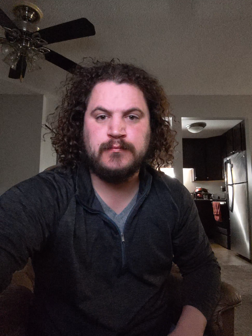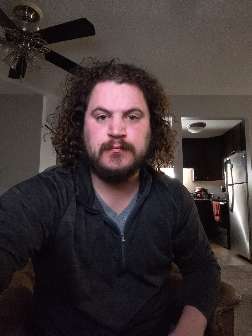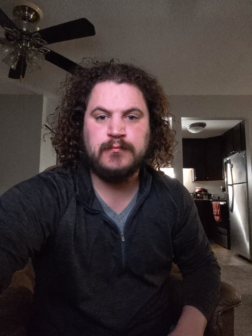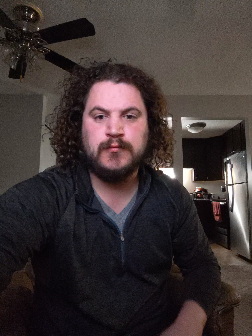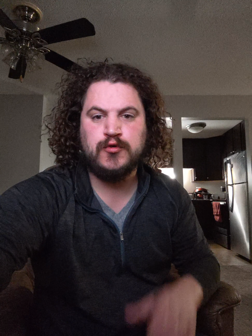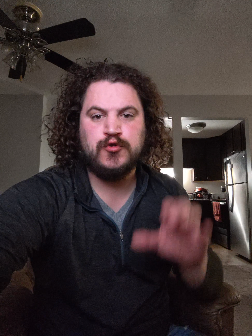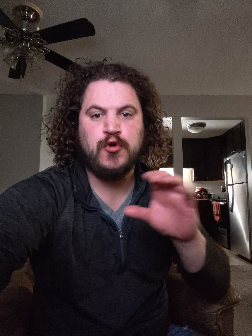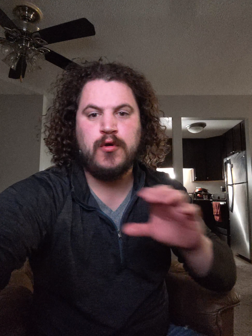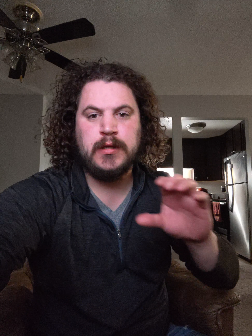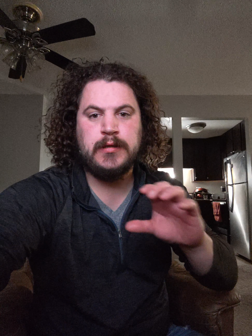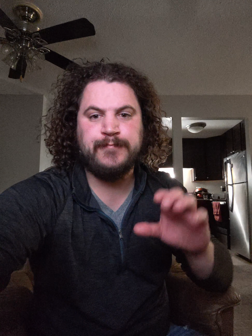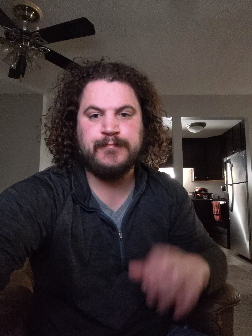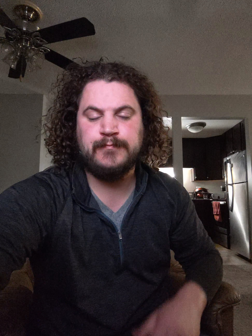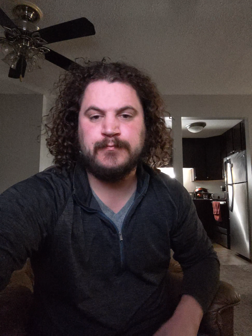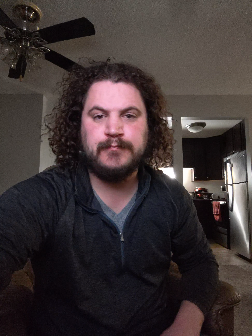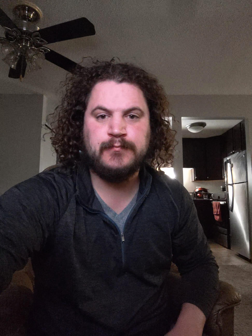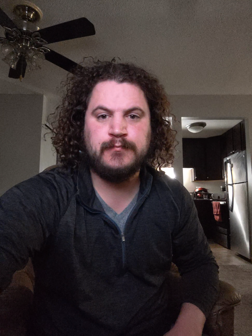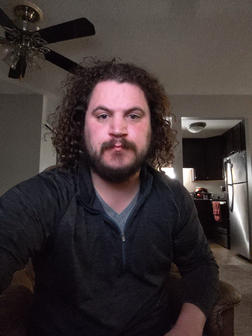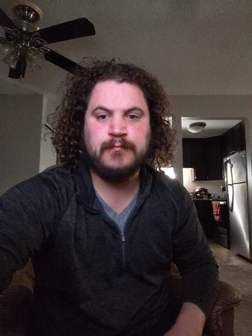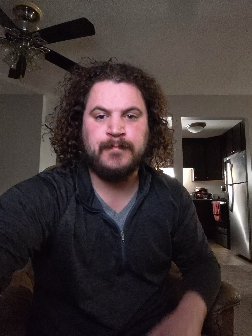chocolate